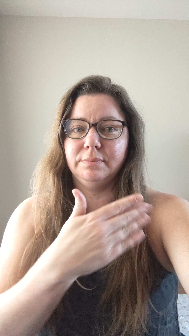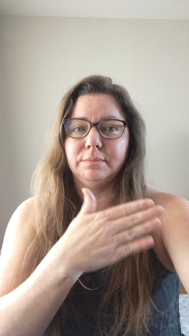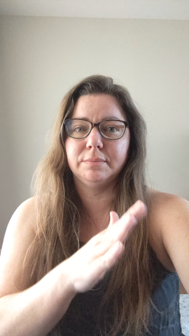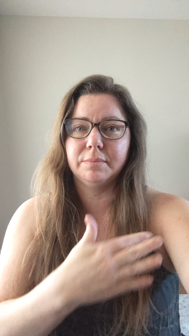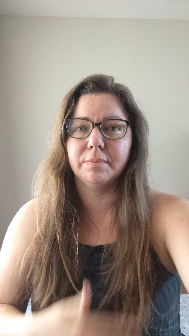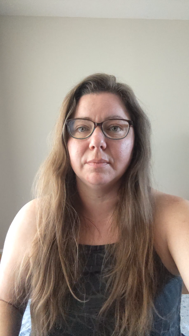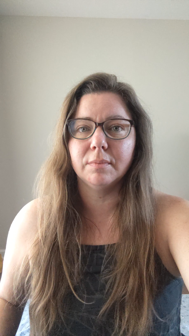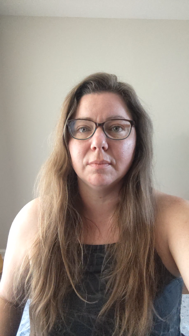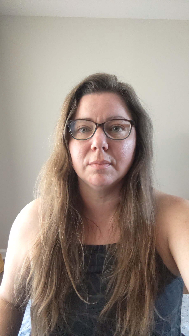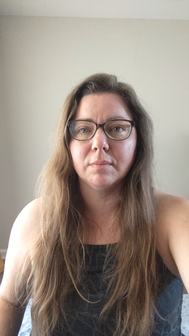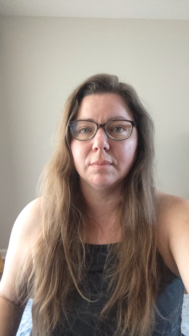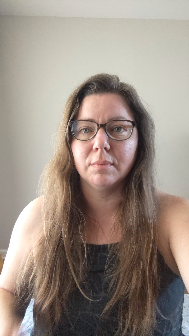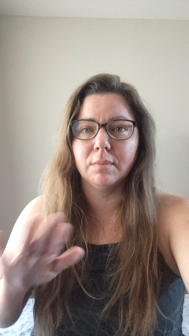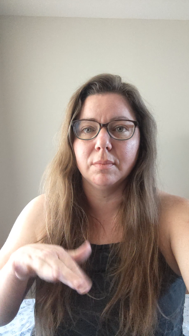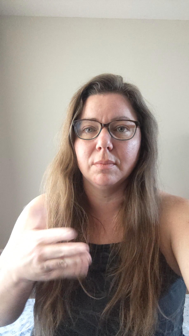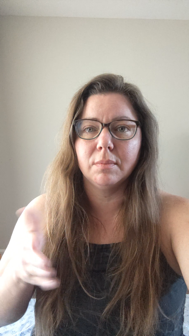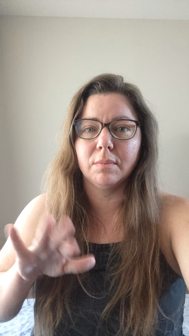kitchen